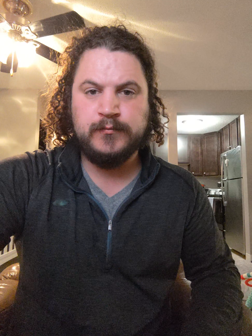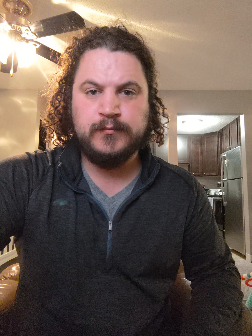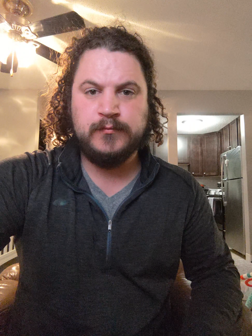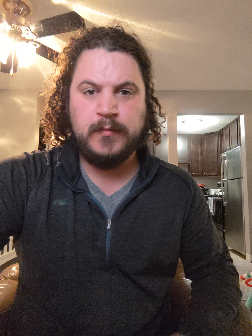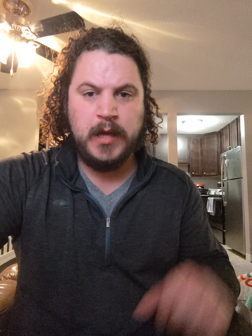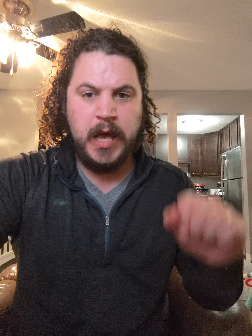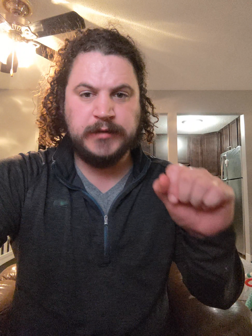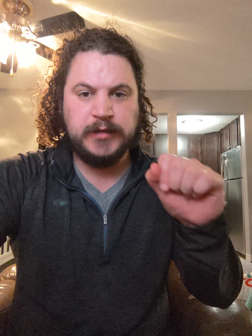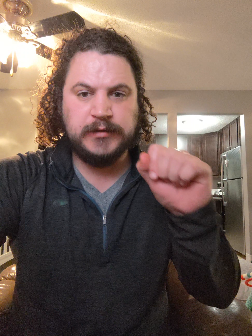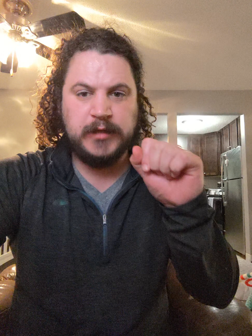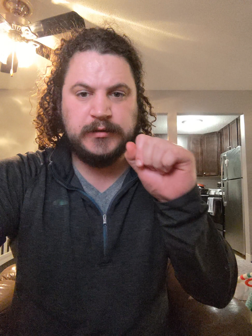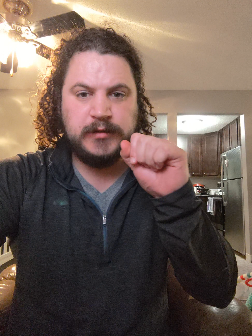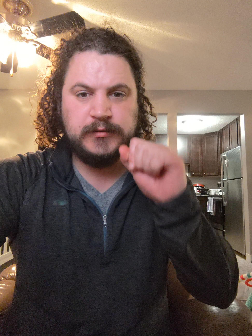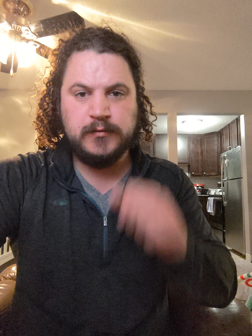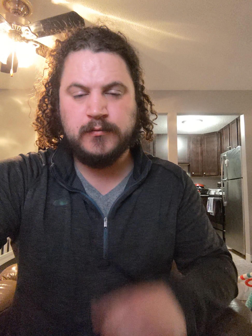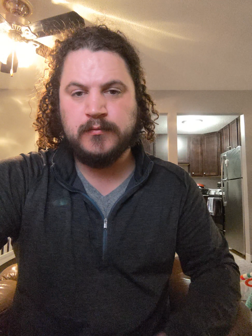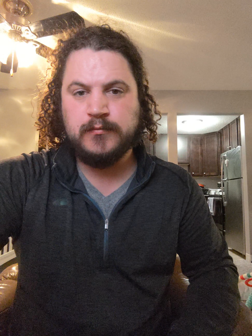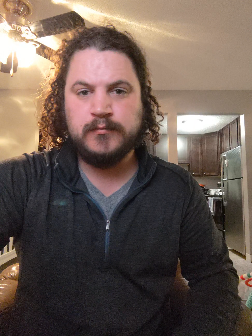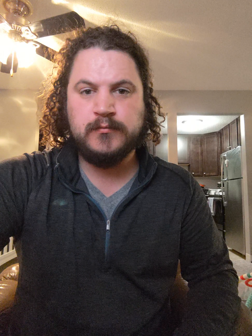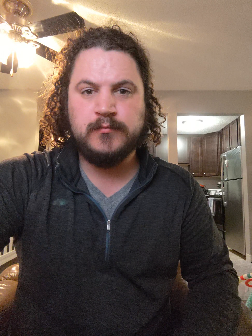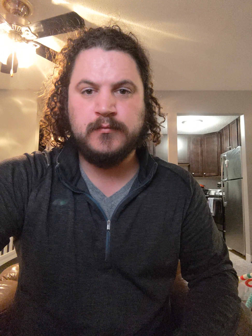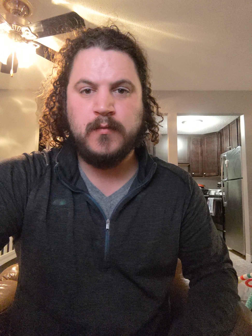carrot